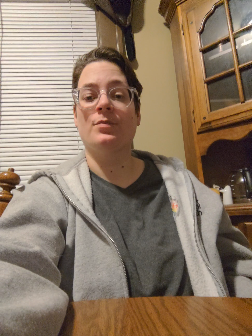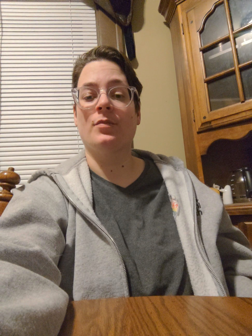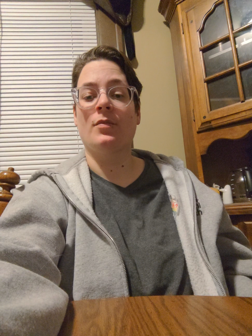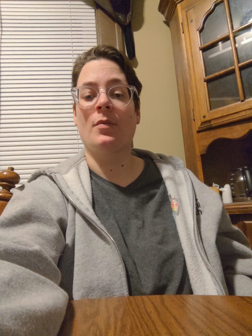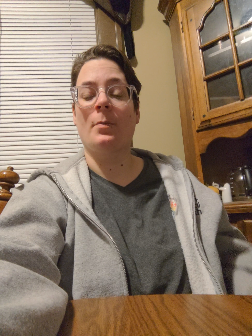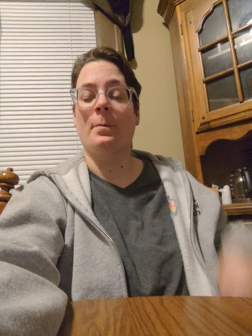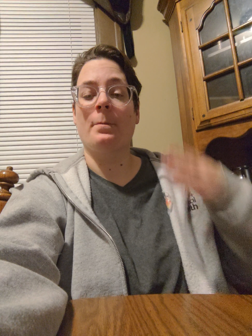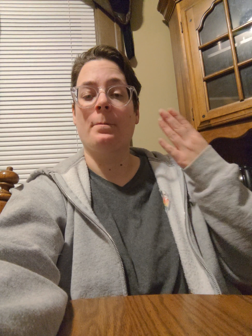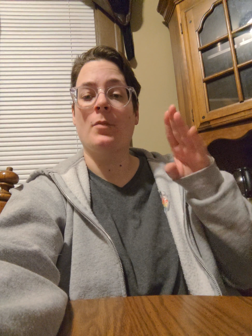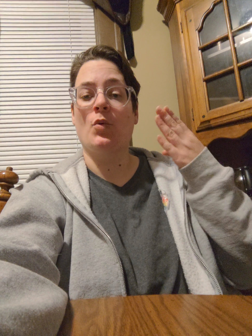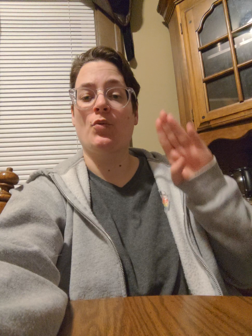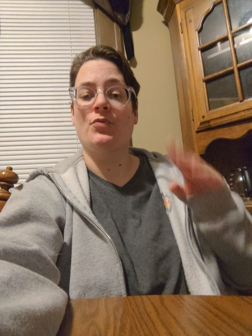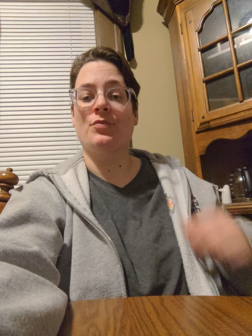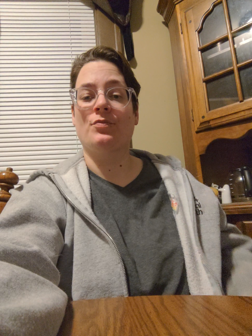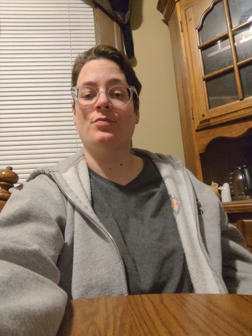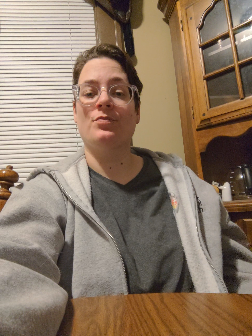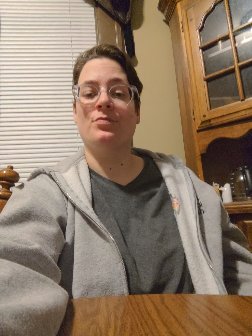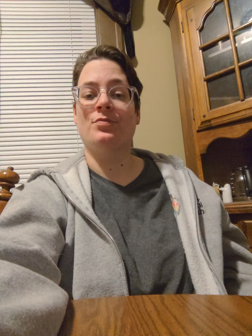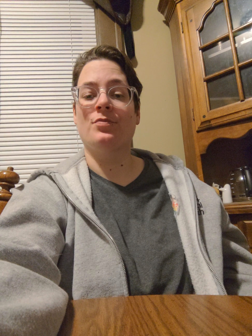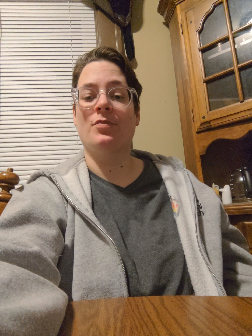blue